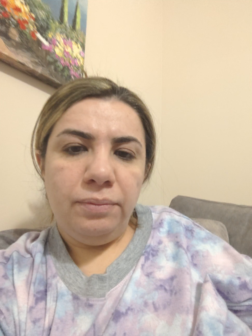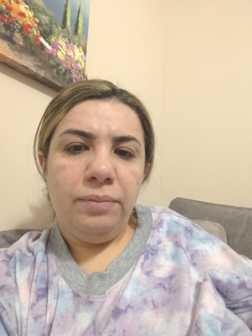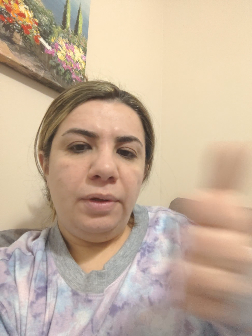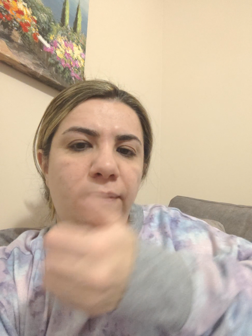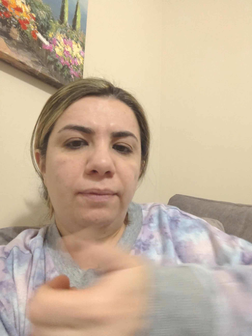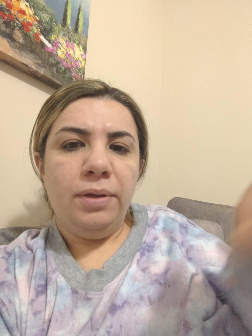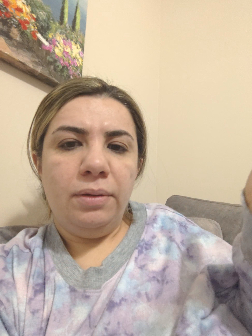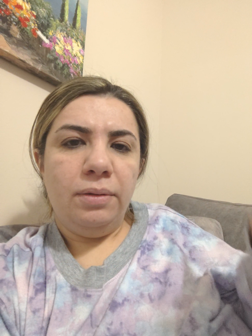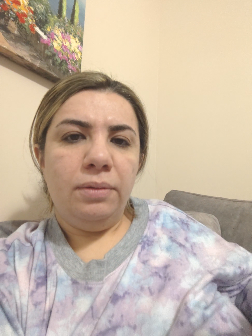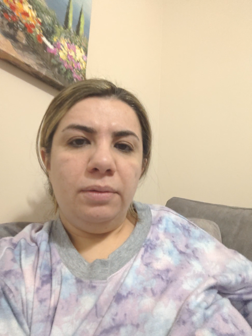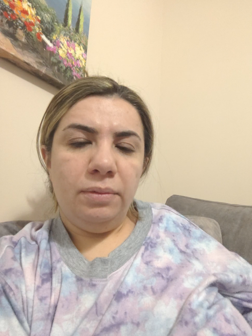every